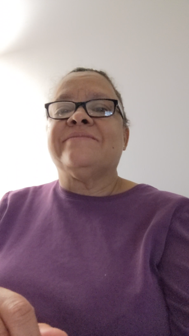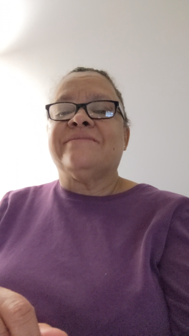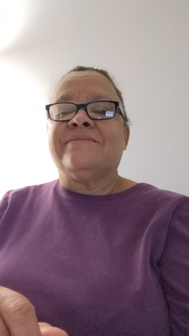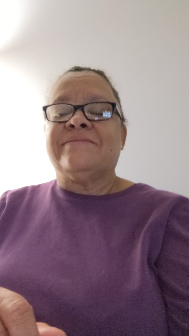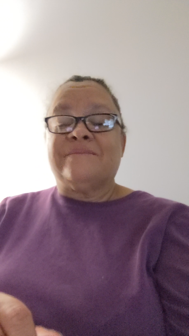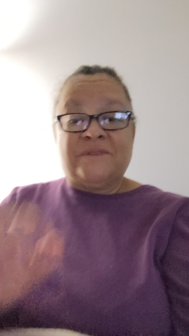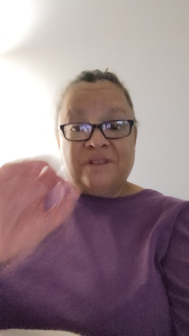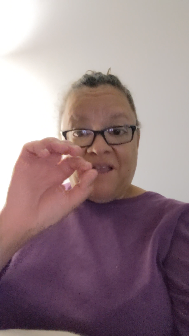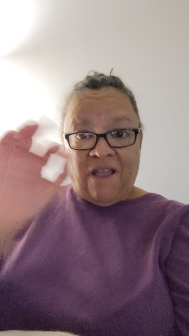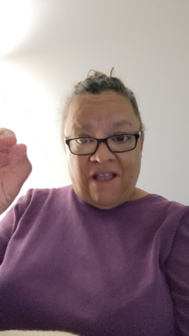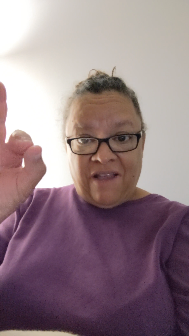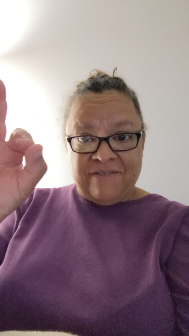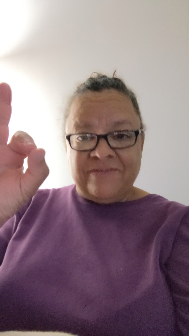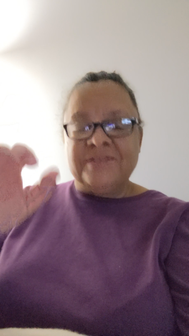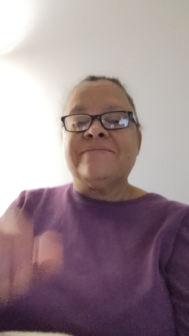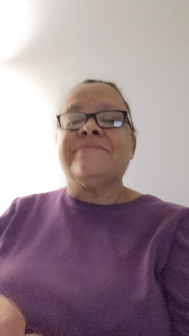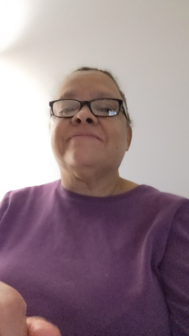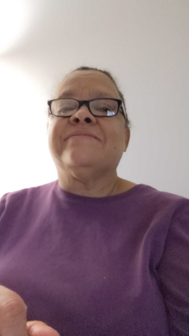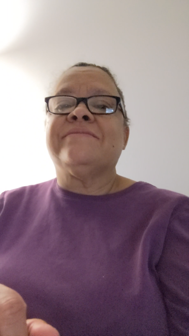off